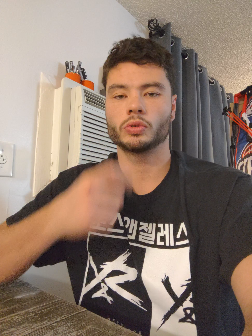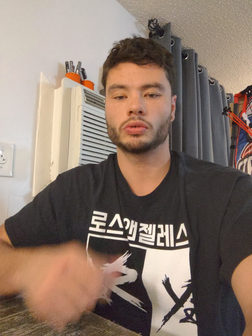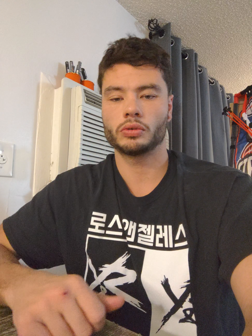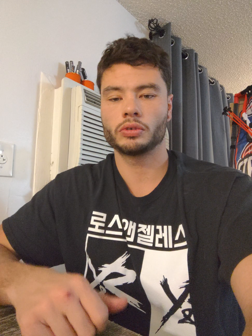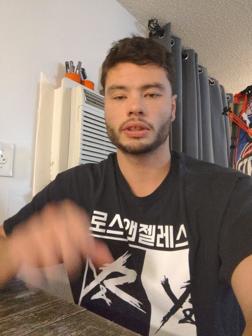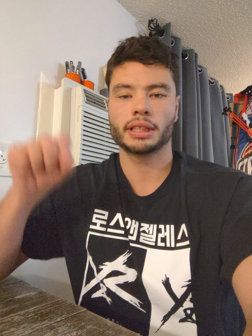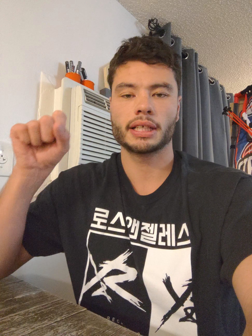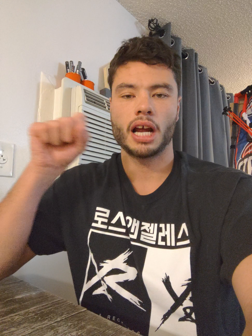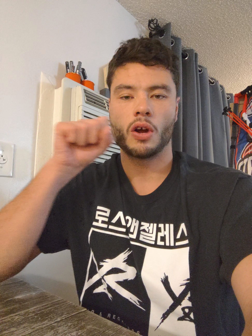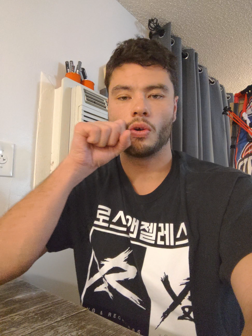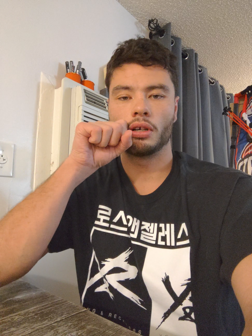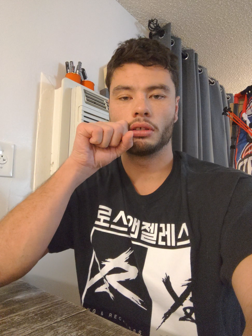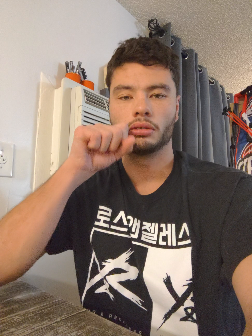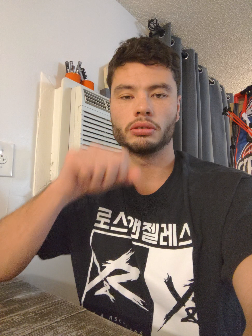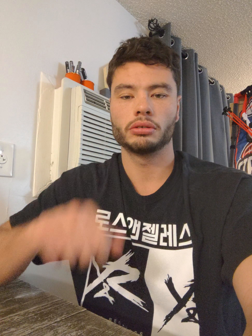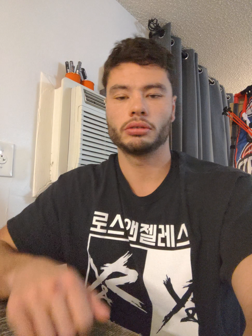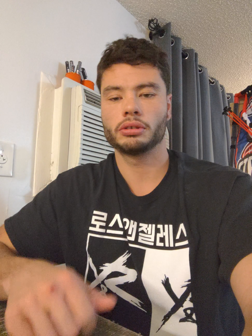carrot